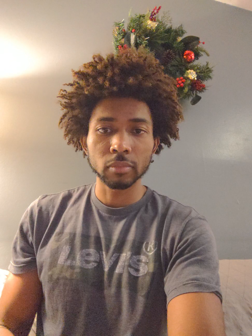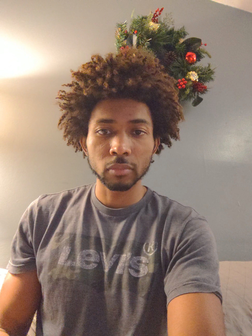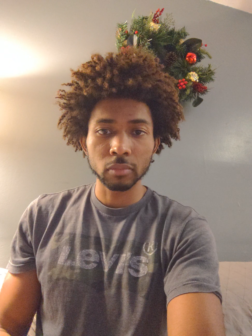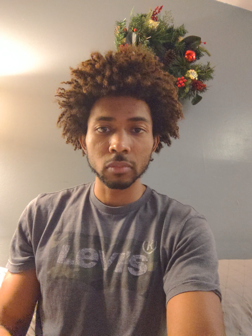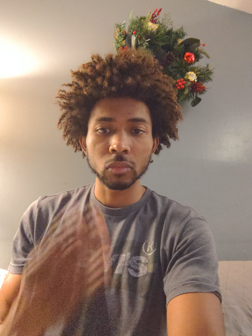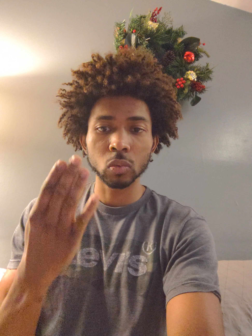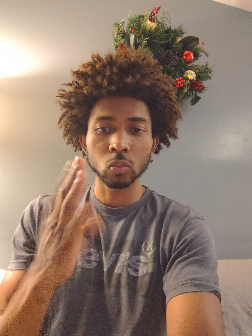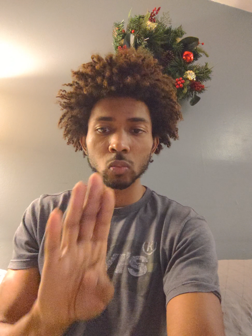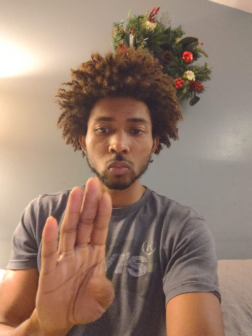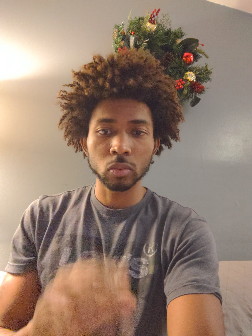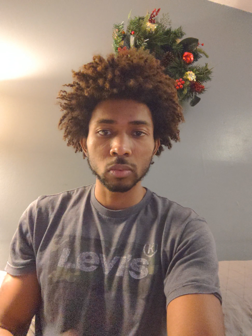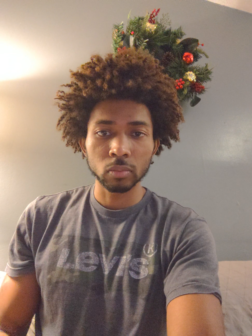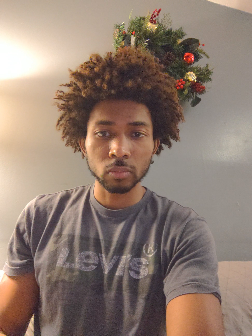close